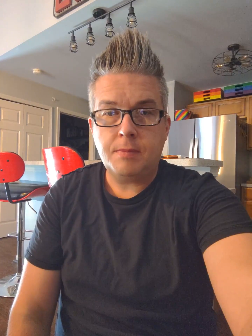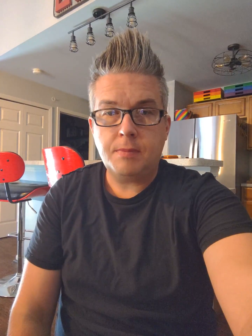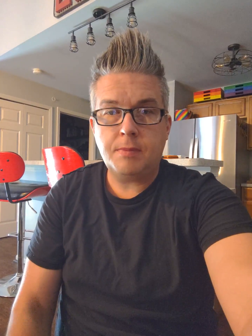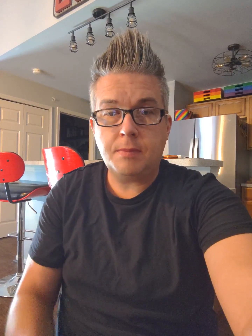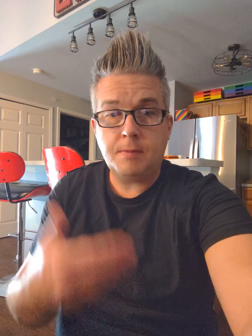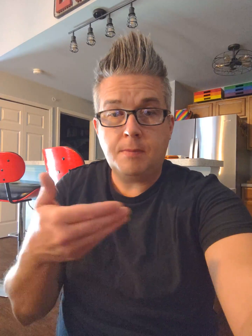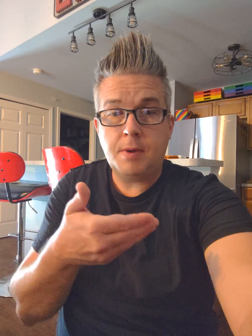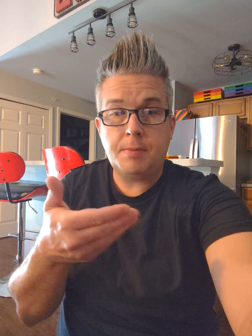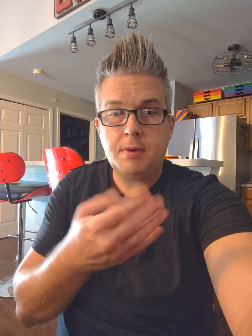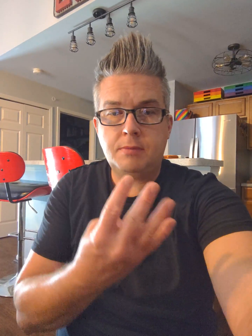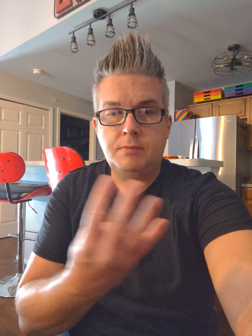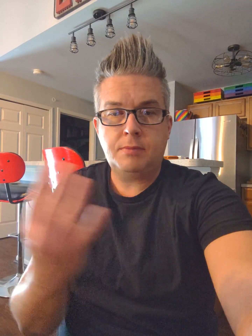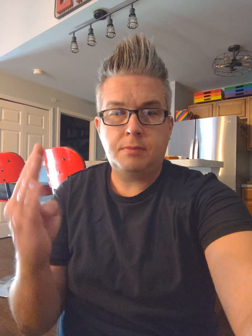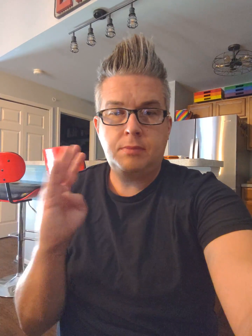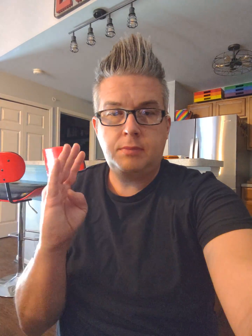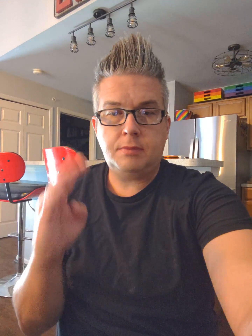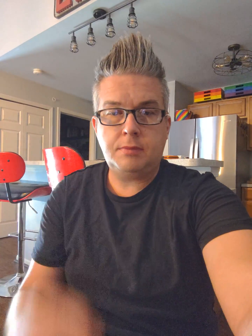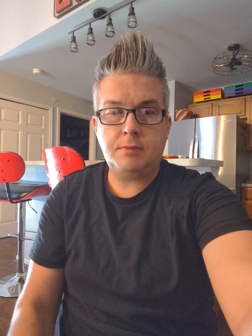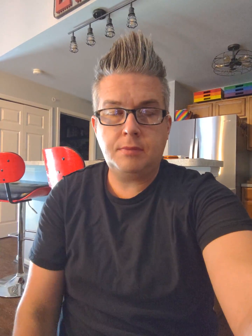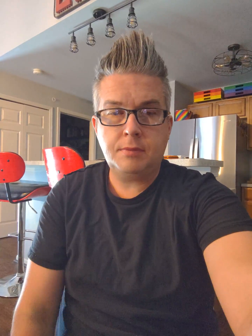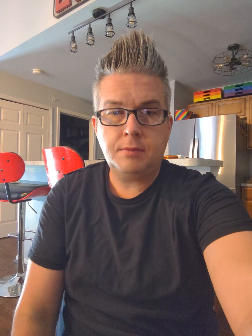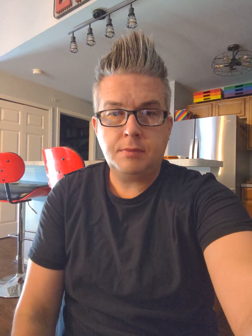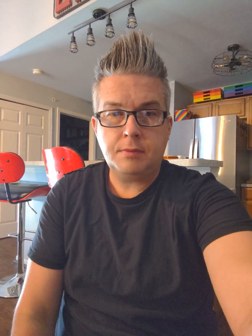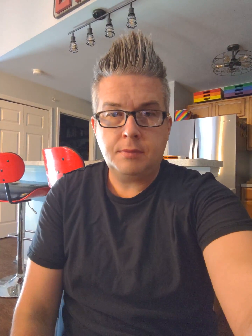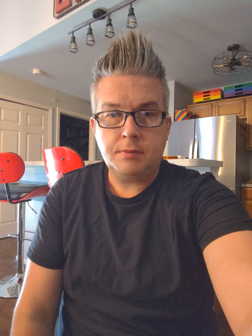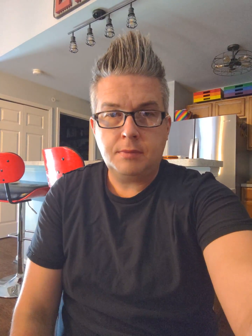crib